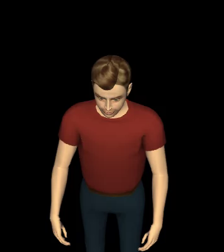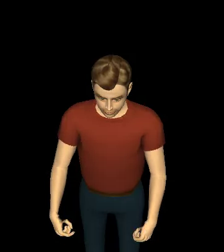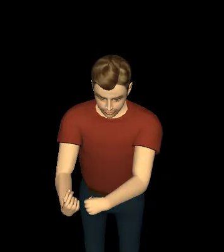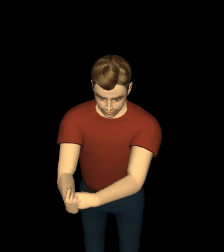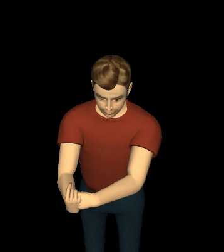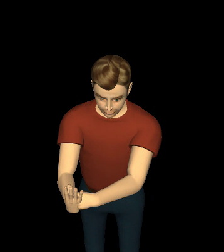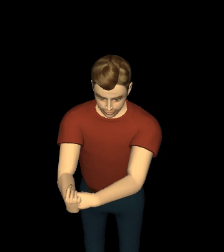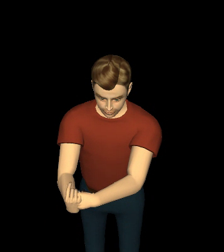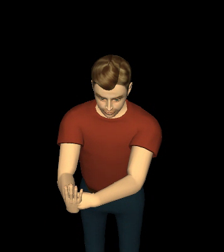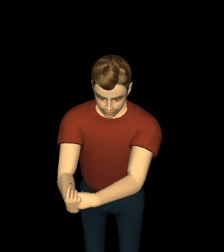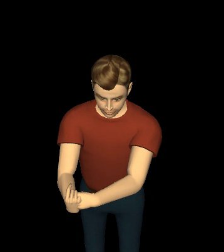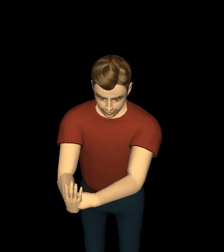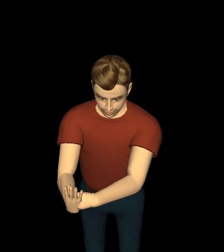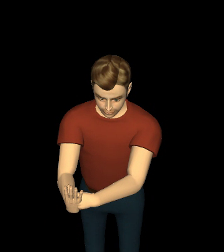إشارة